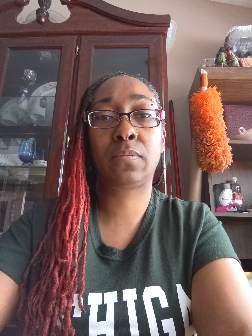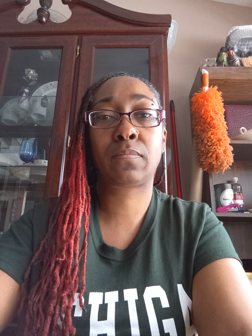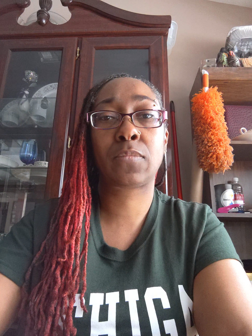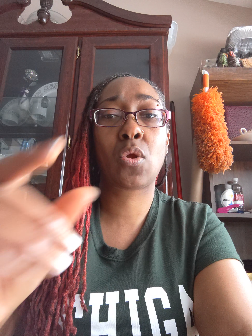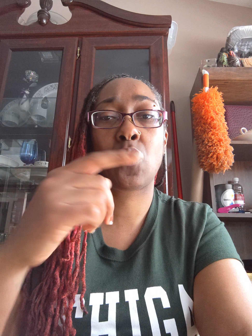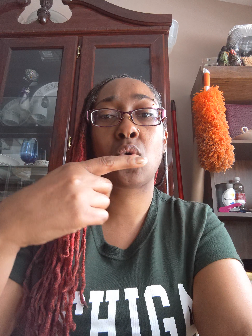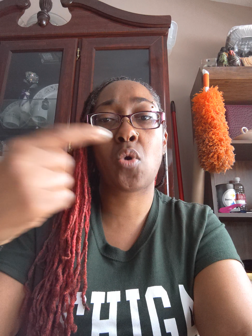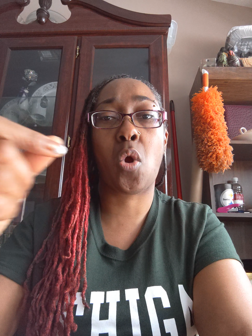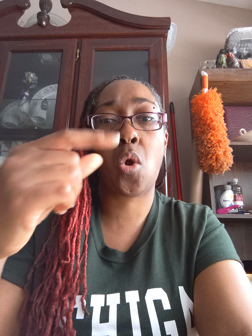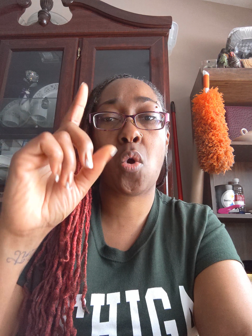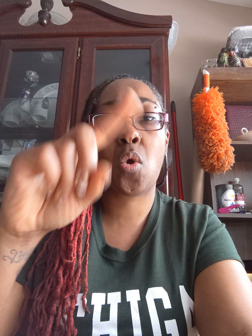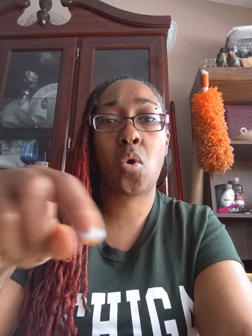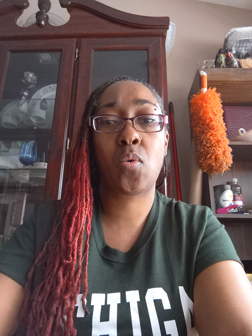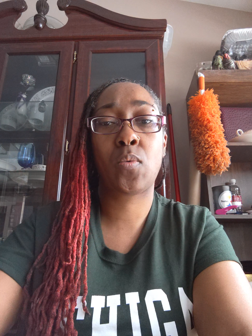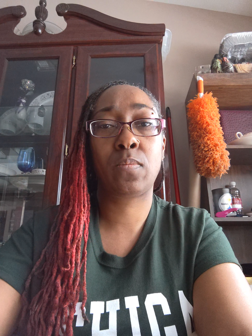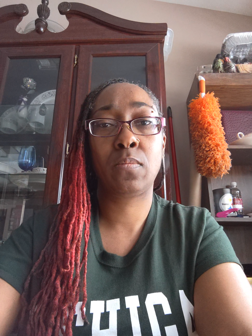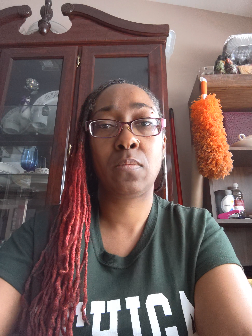go